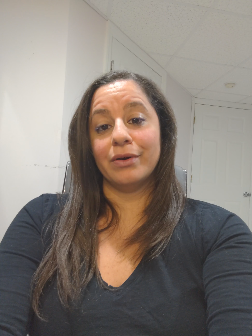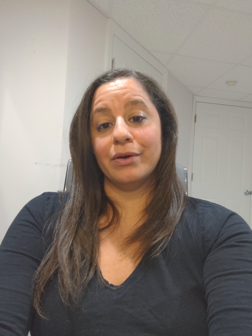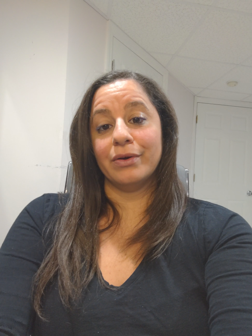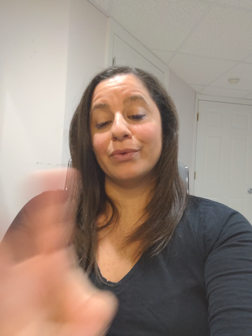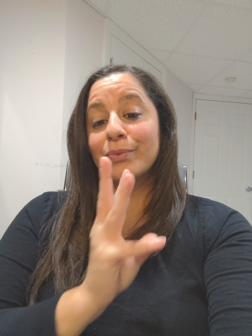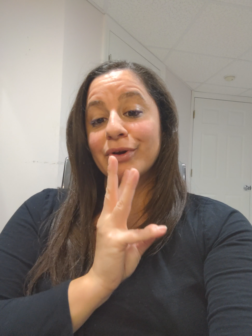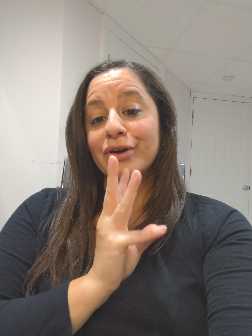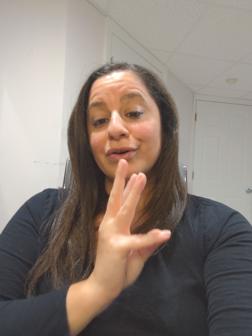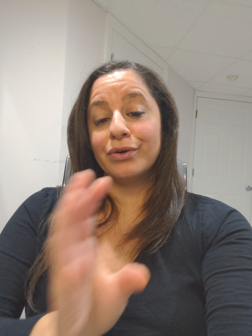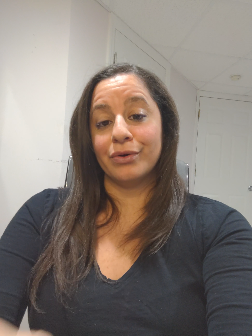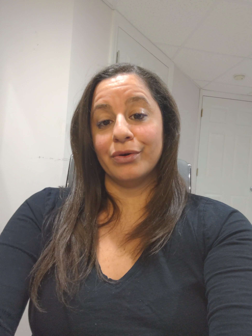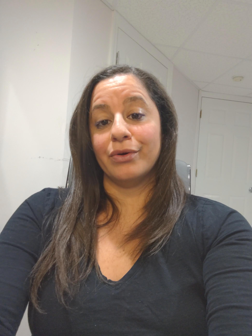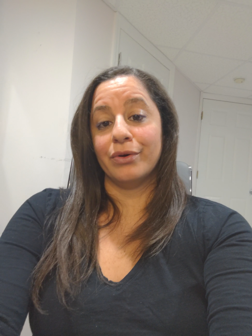water